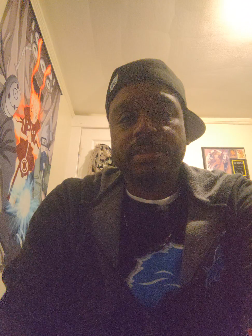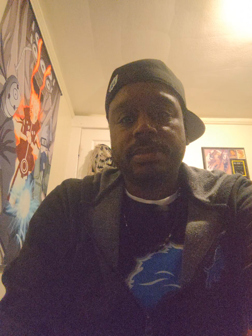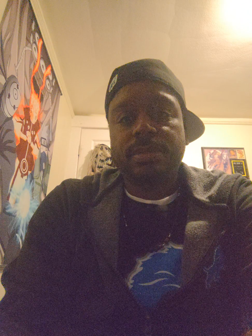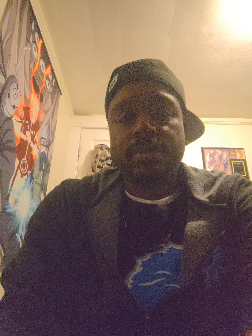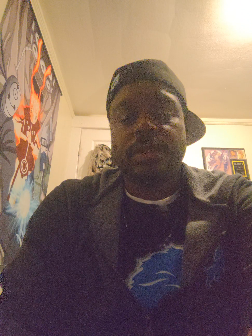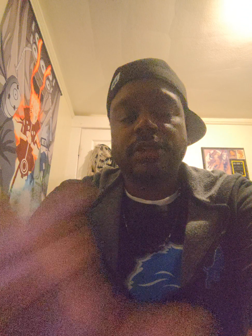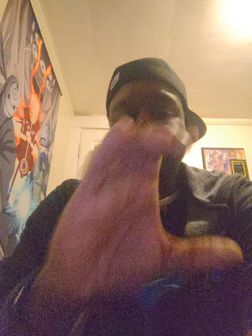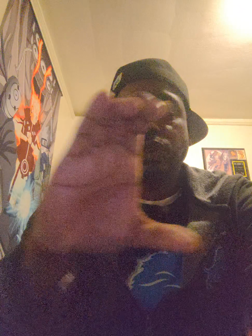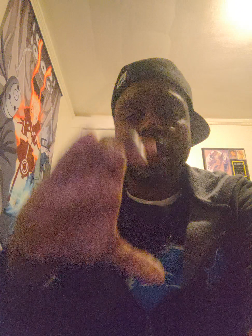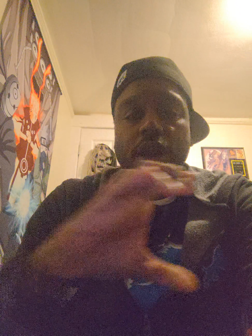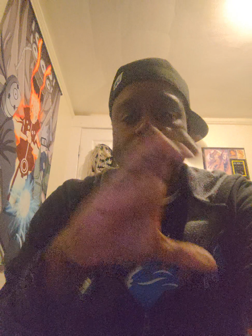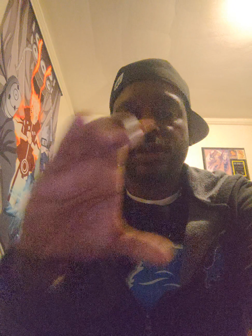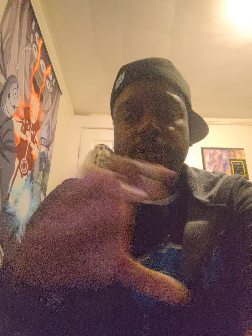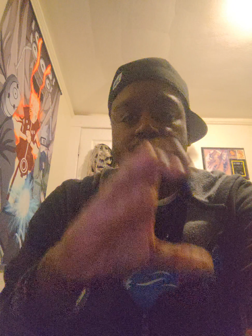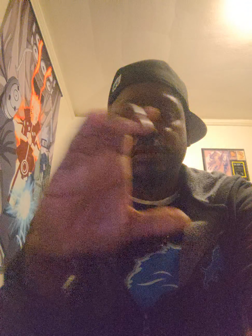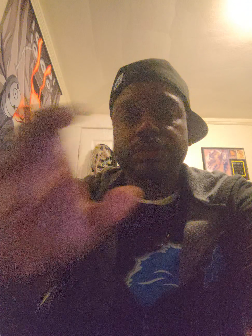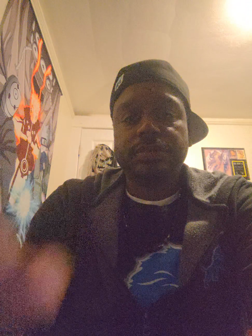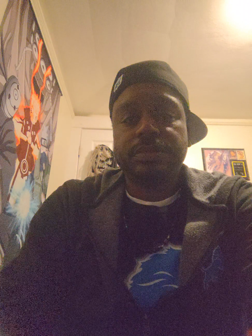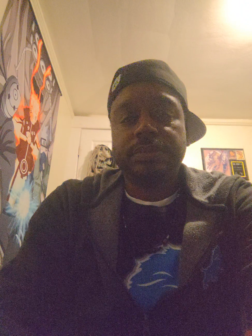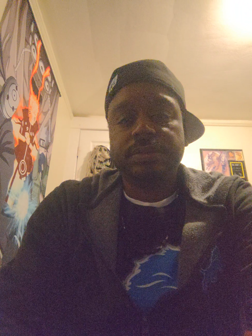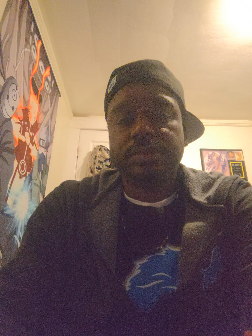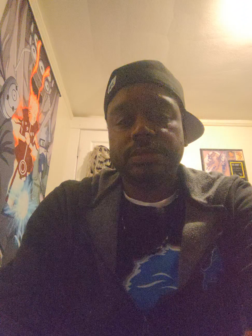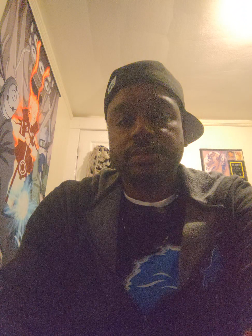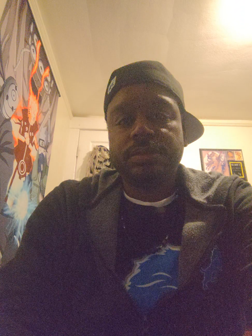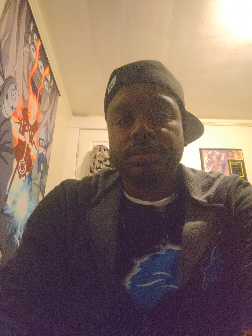chocolate